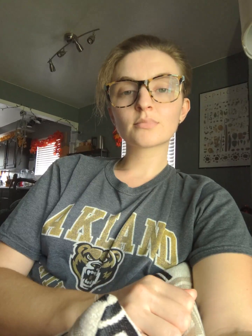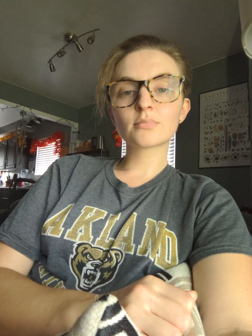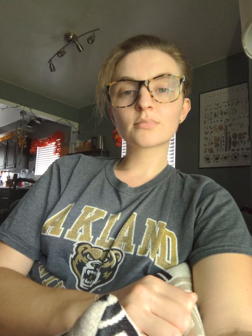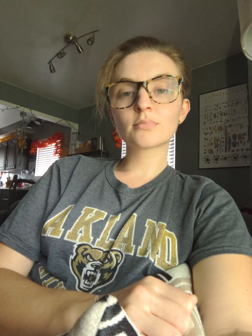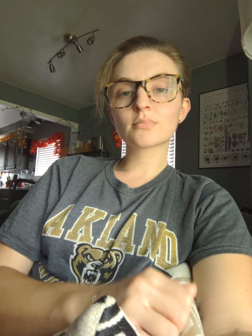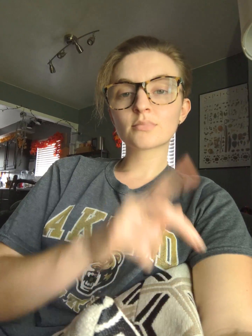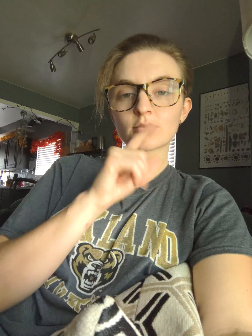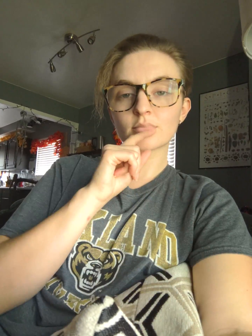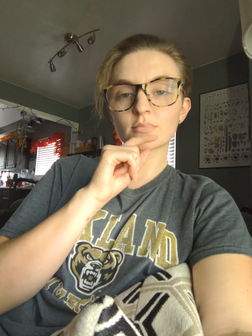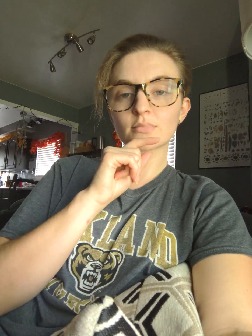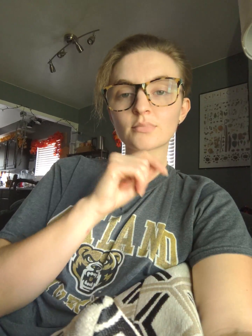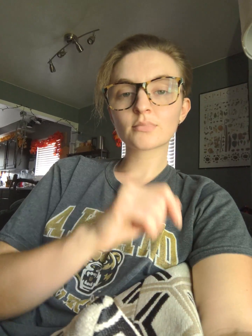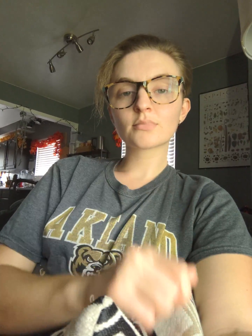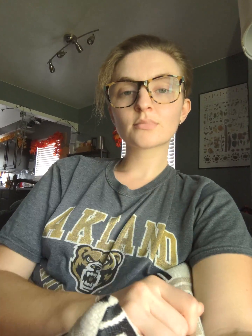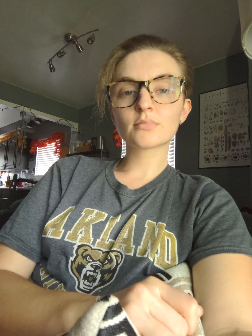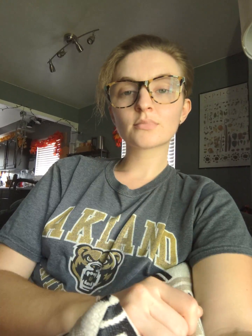chicken